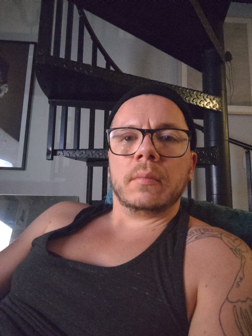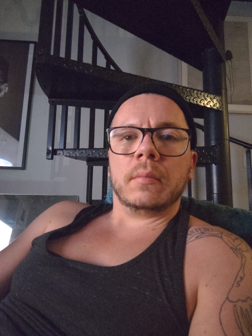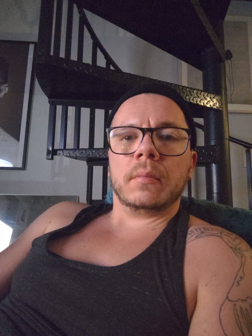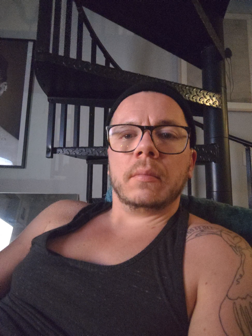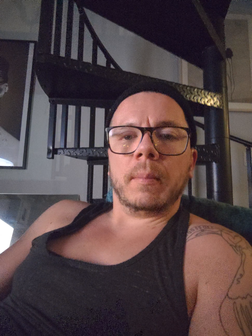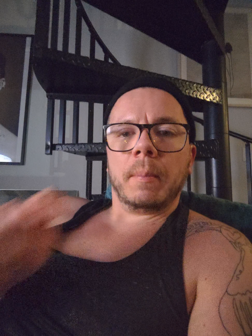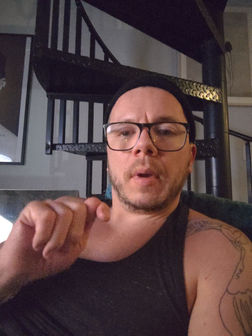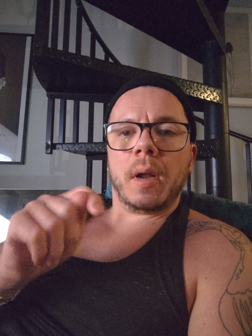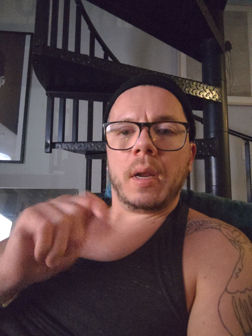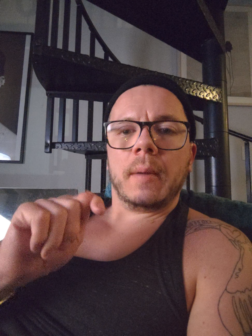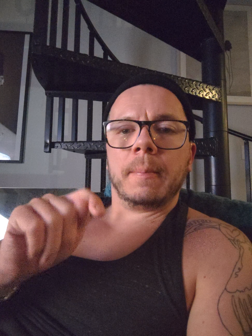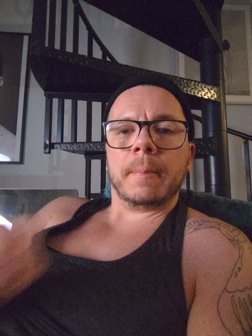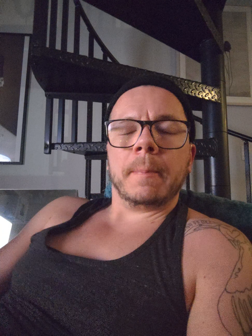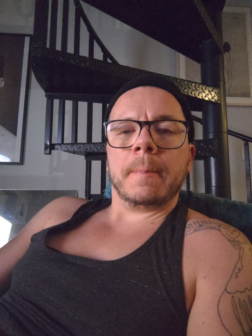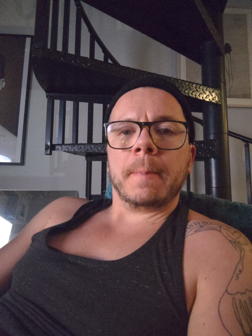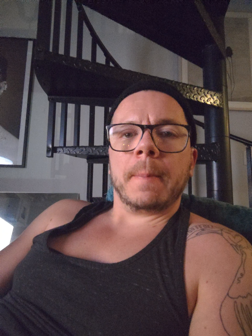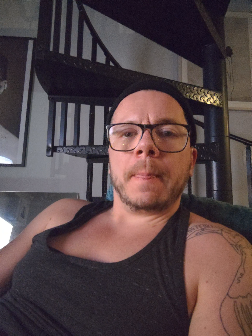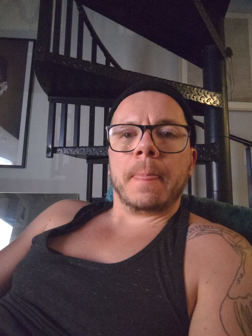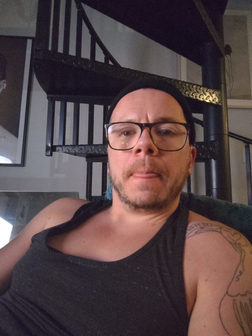potty